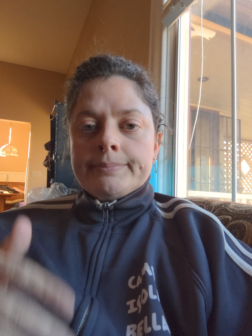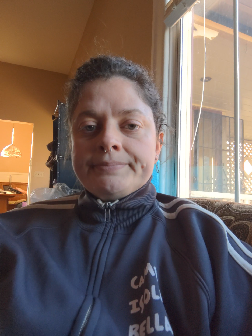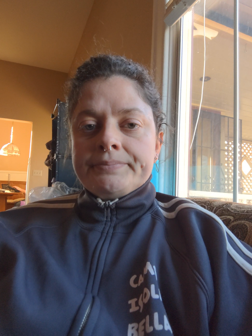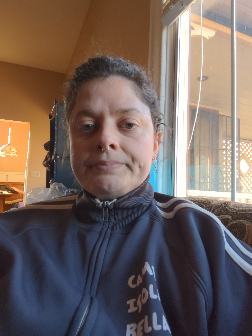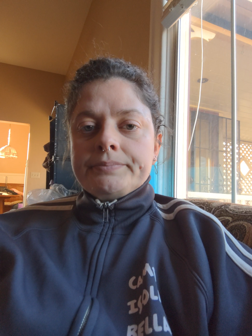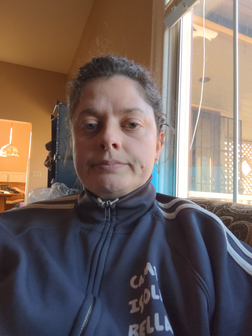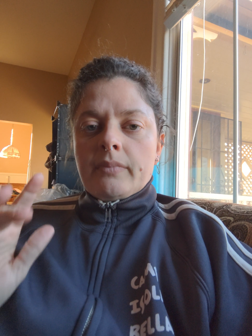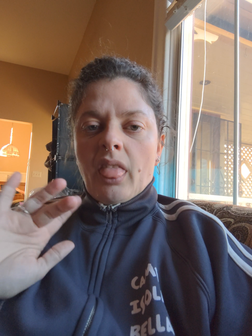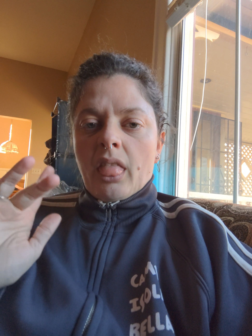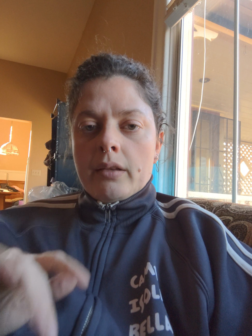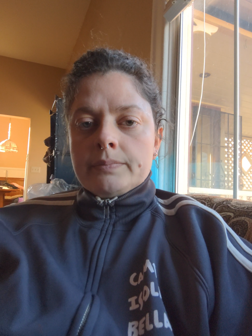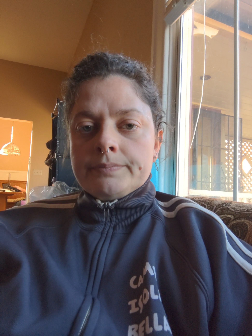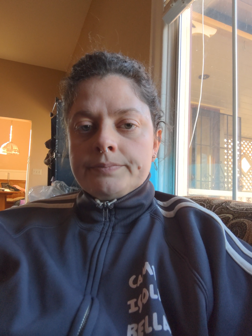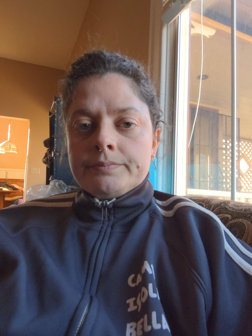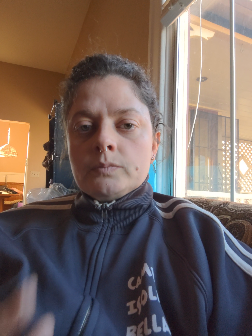yucky